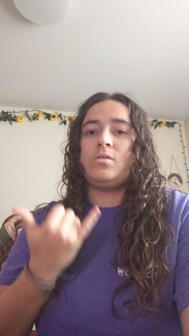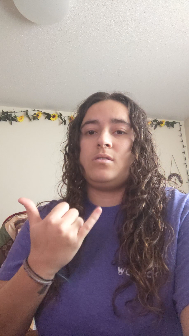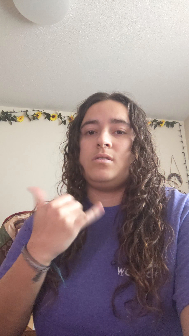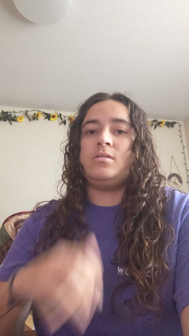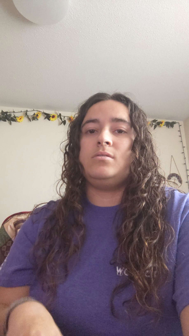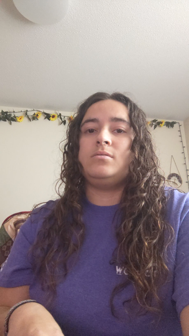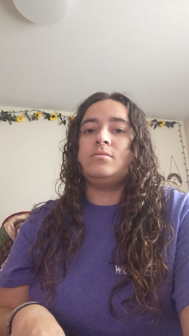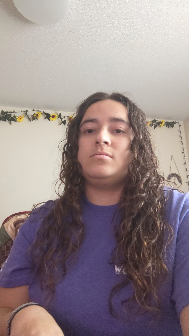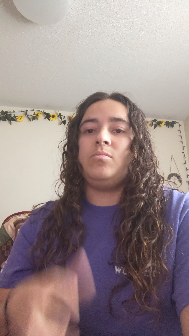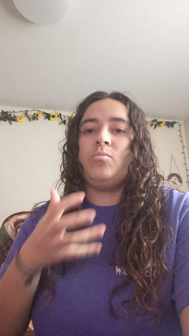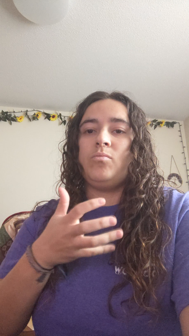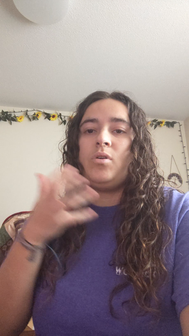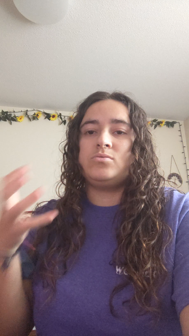much